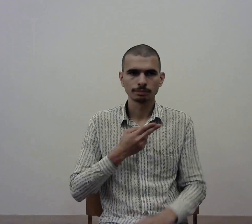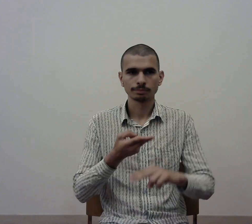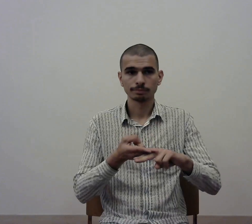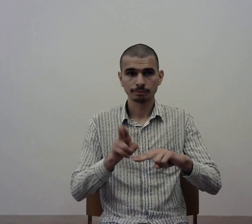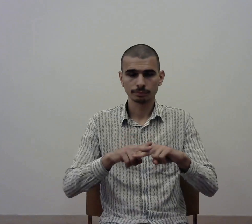bu